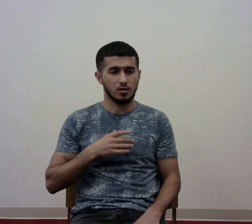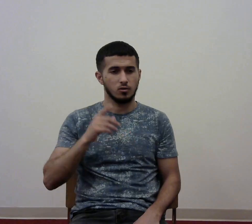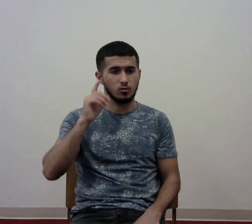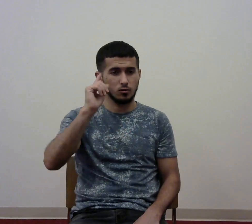orda